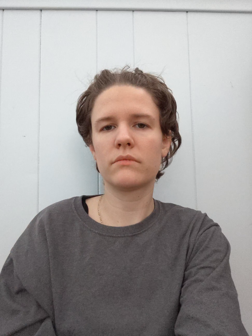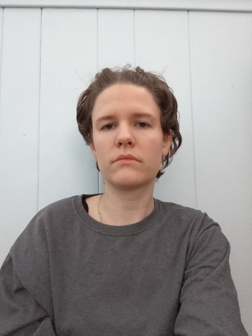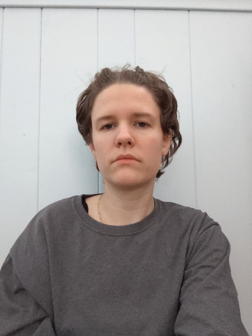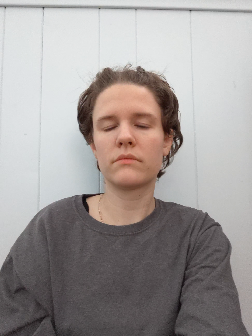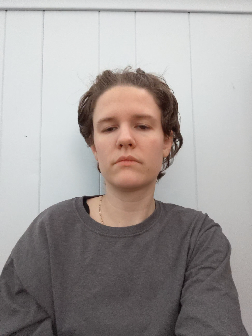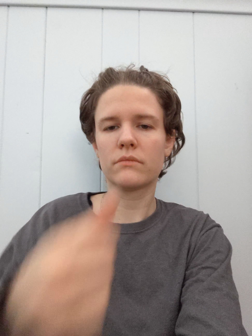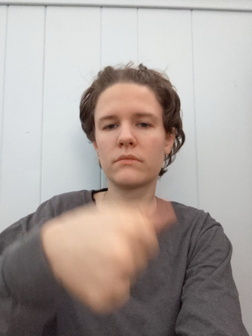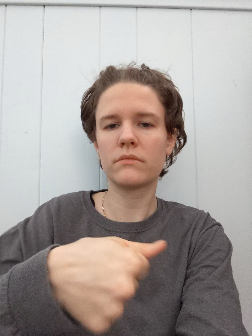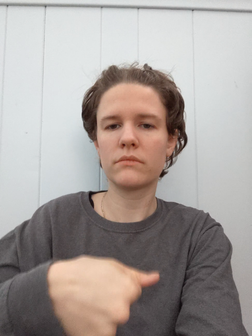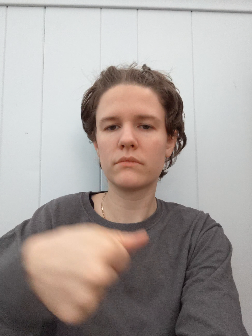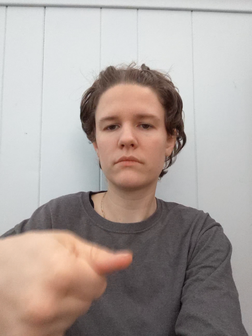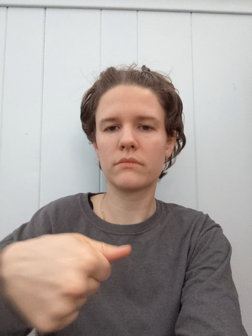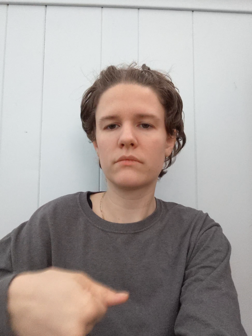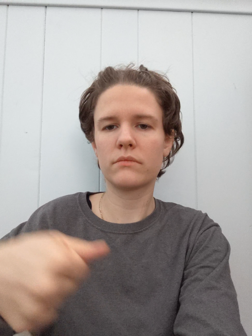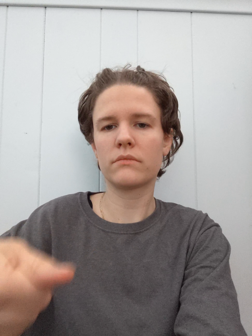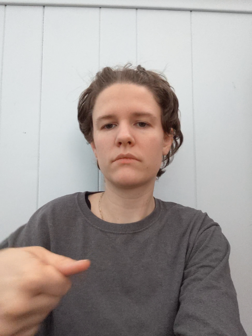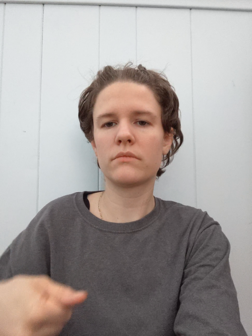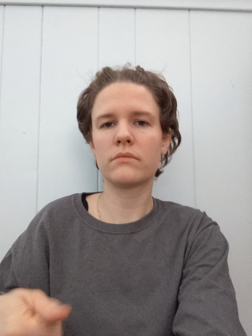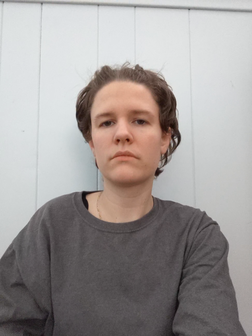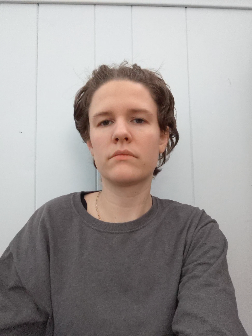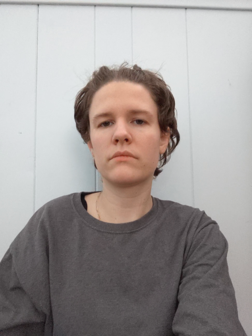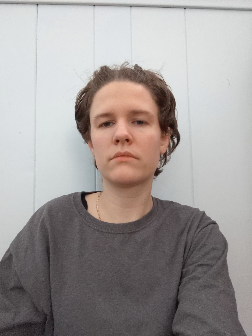puzzle